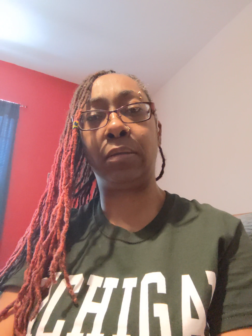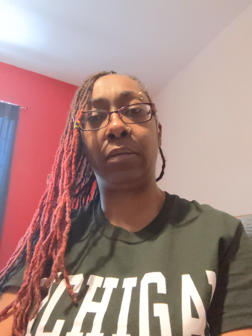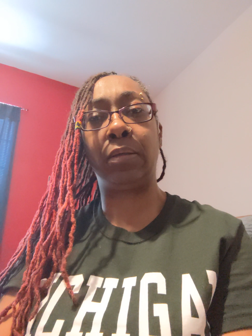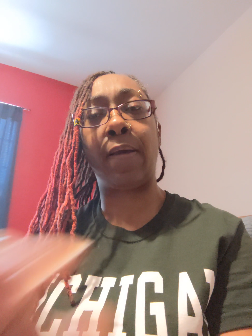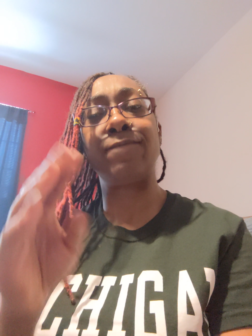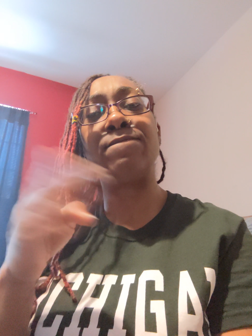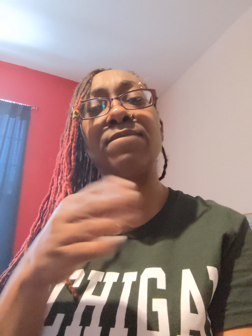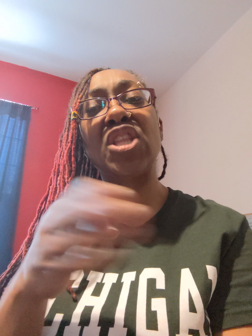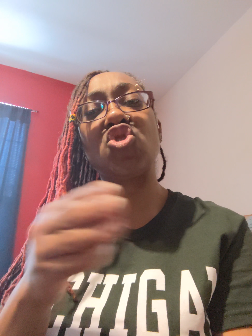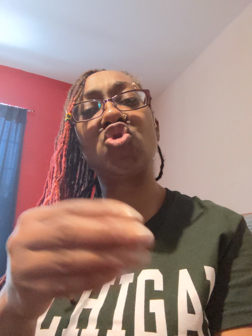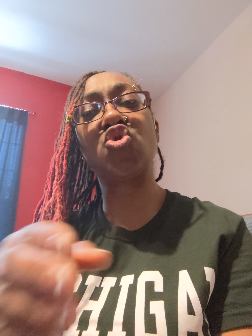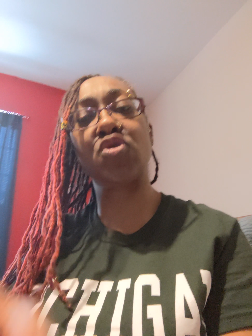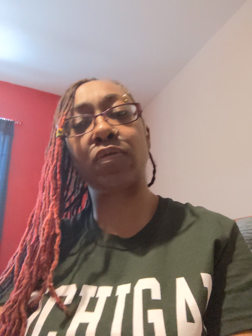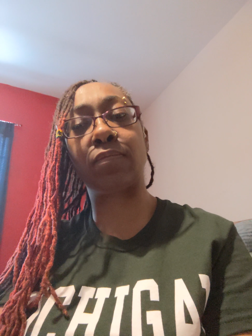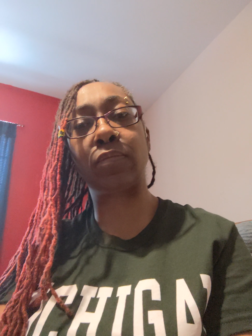fish